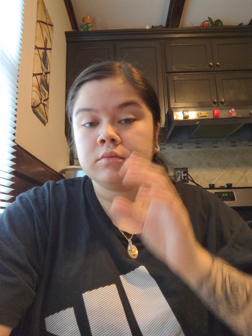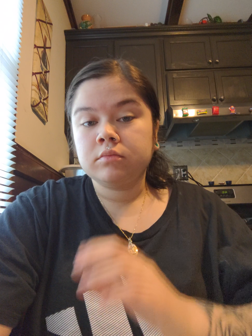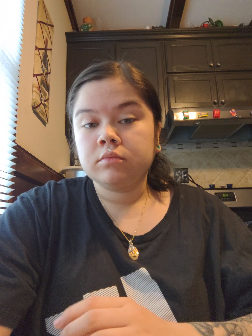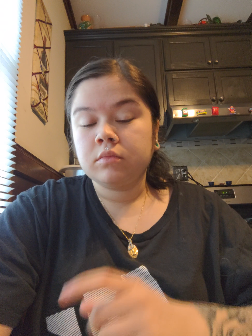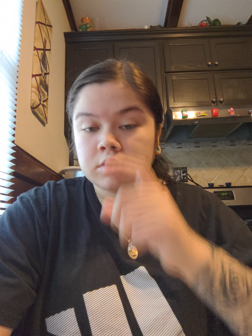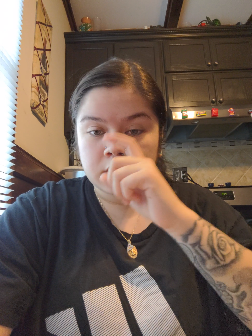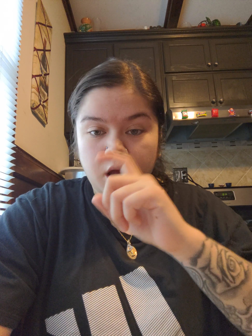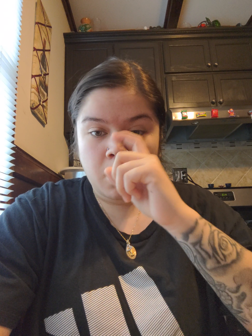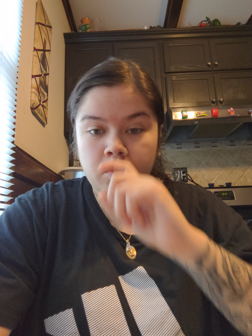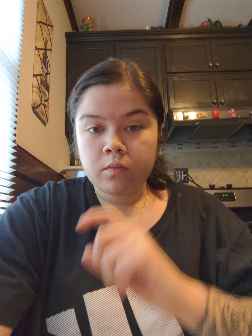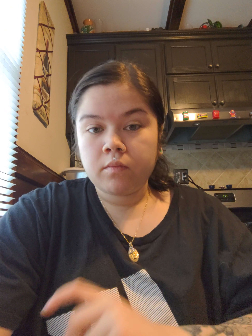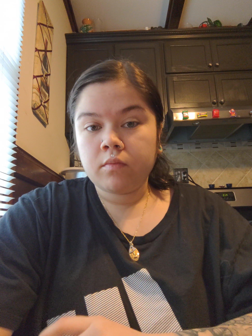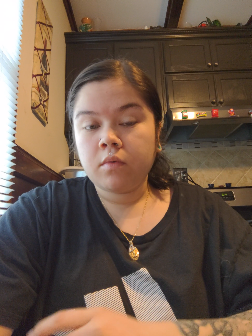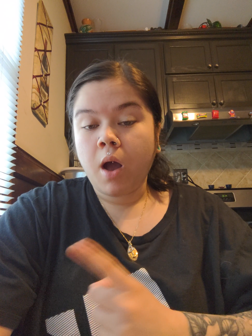doll